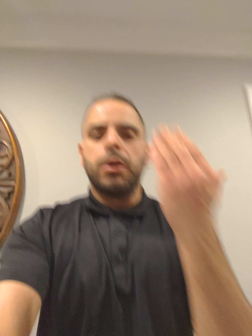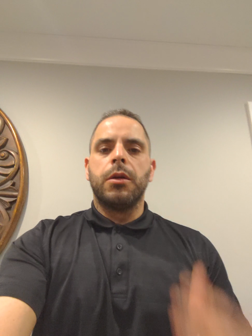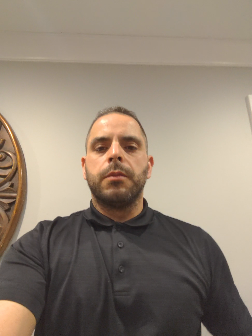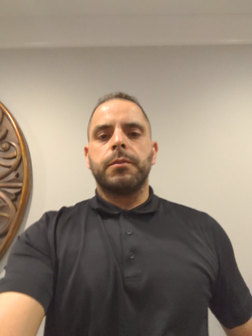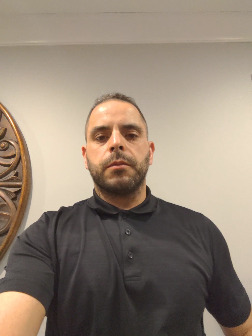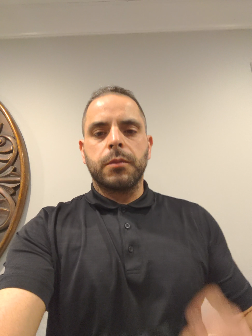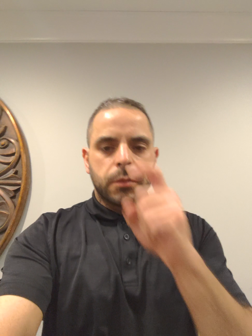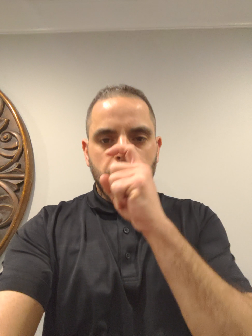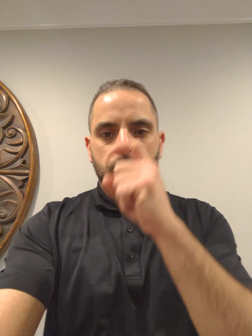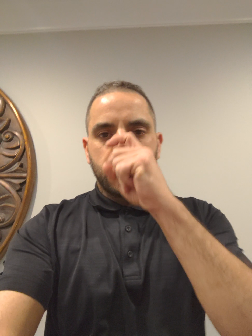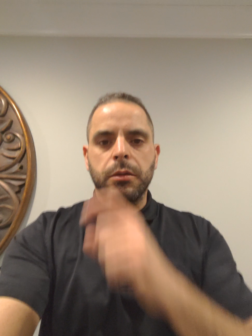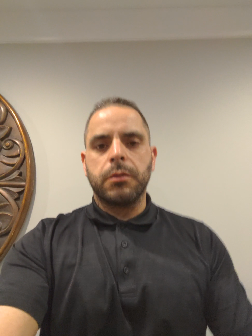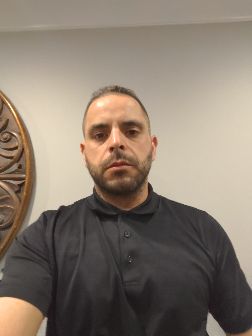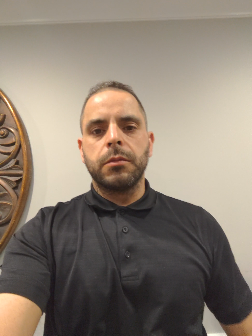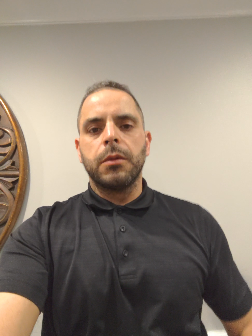doll